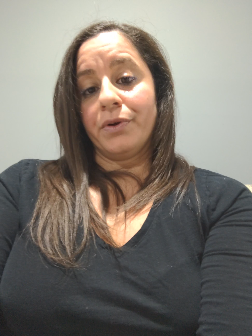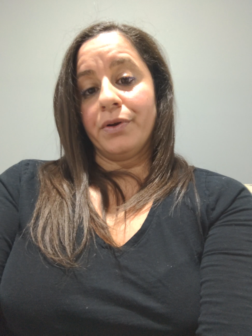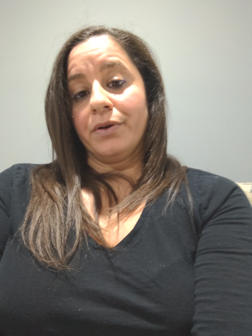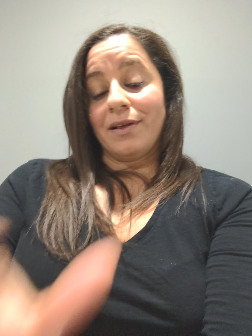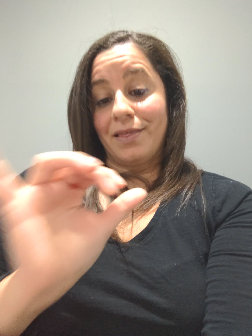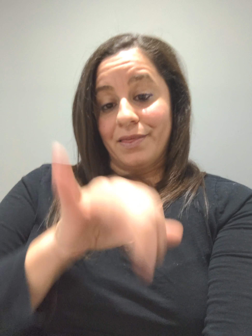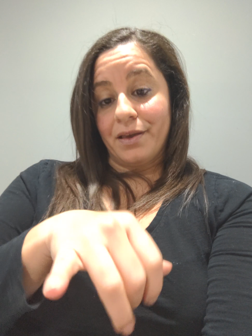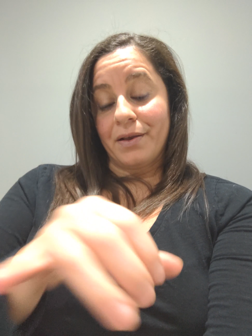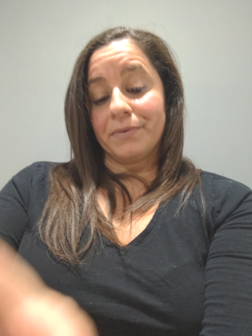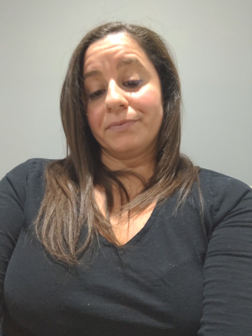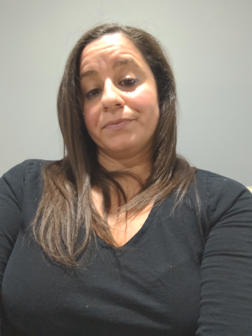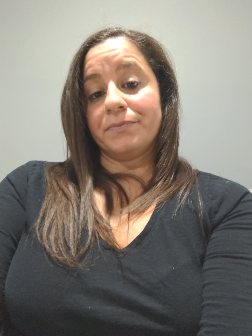that